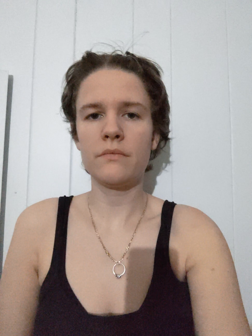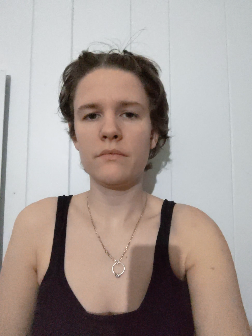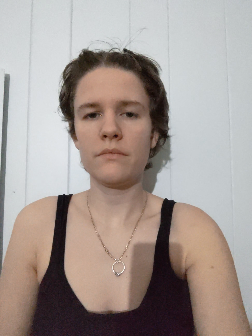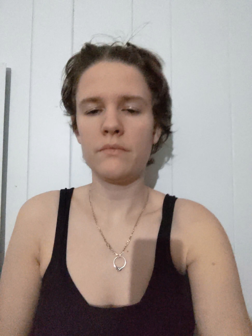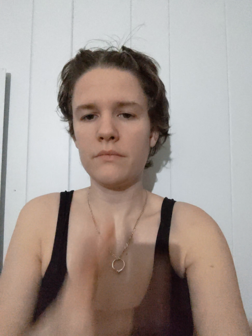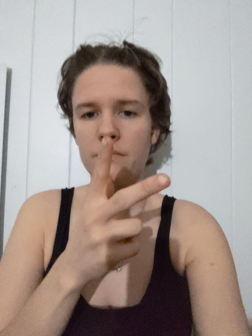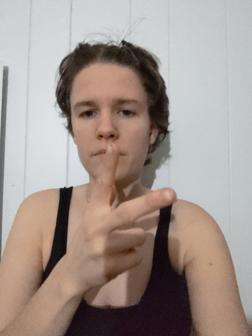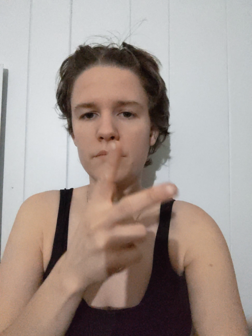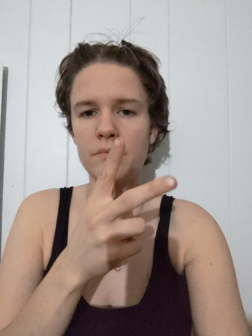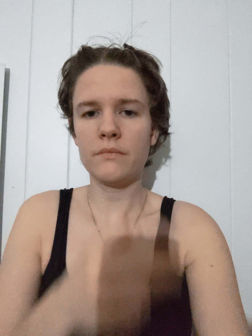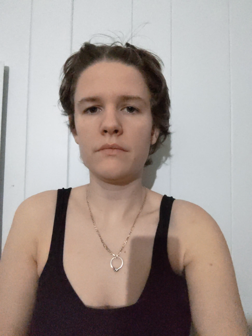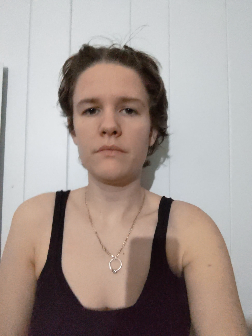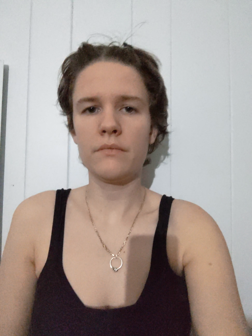hen